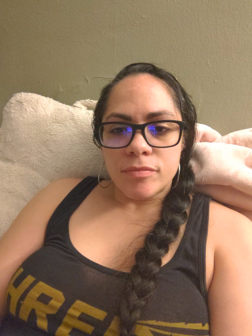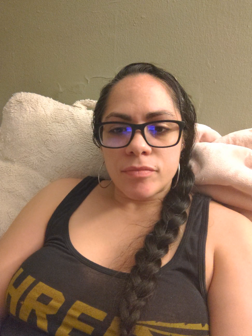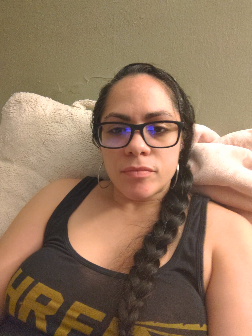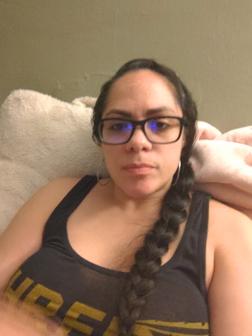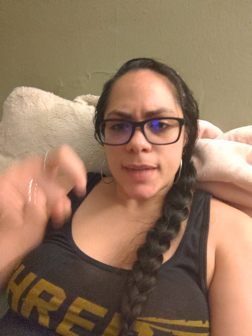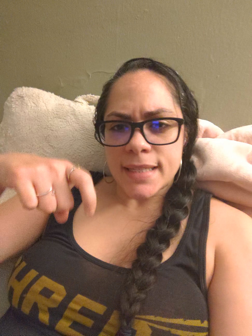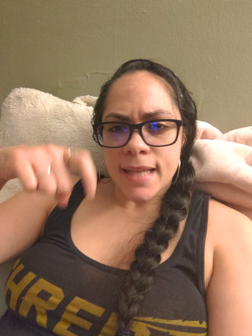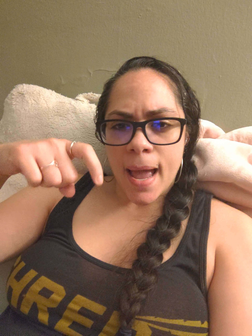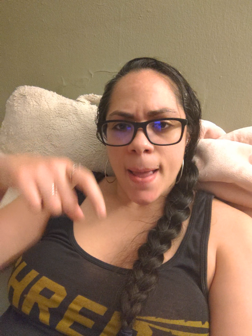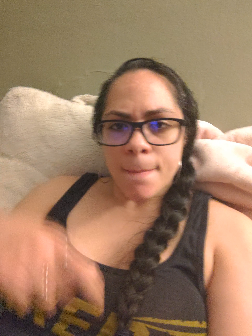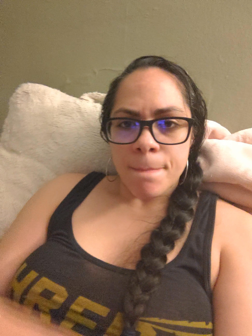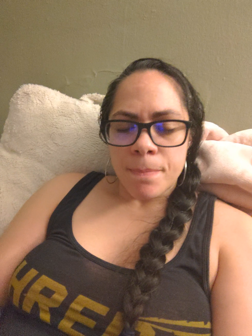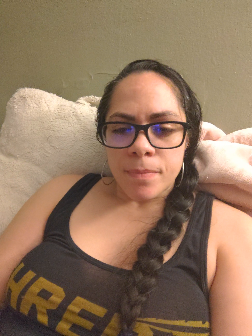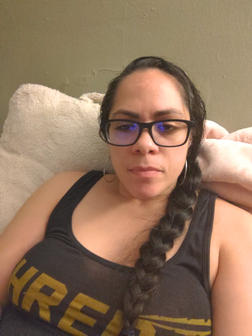time